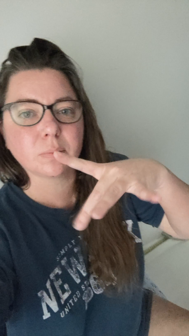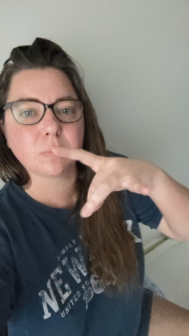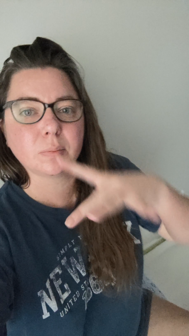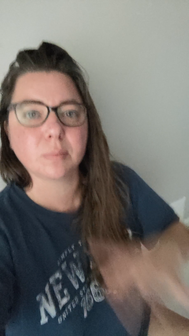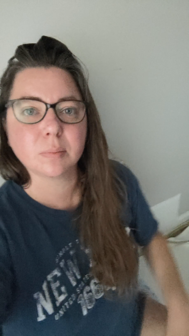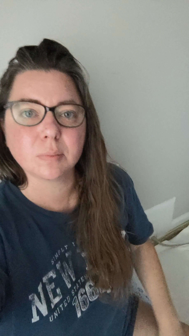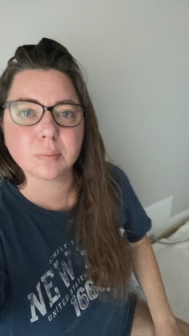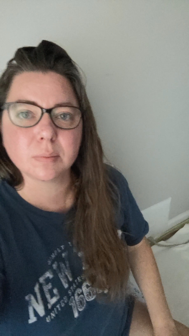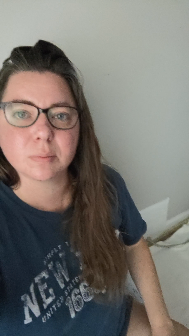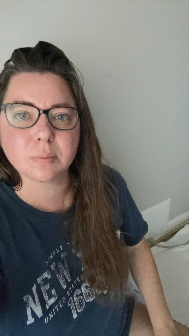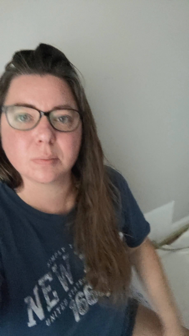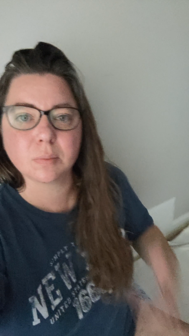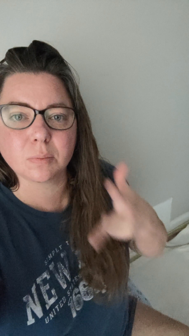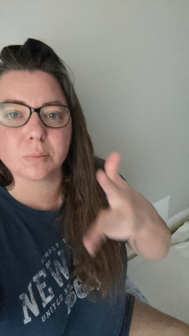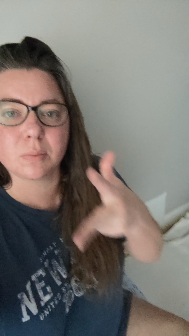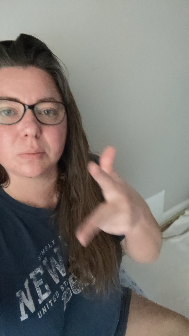garage